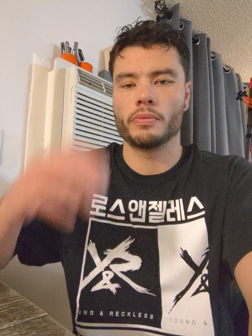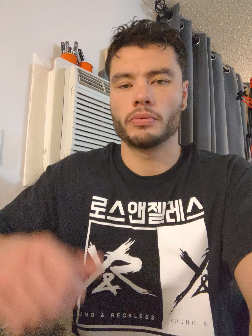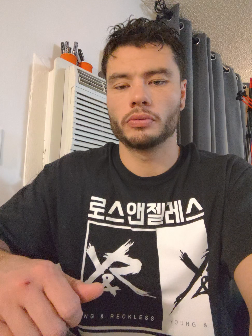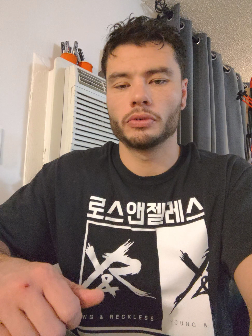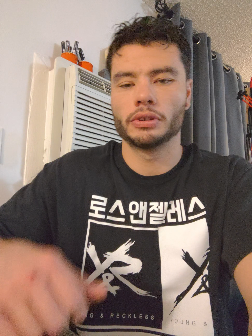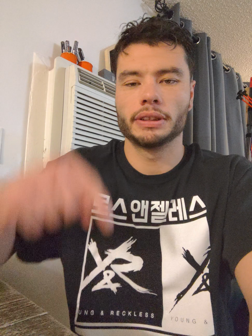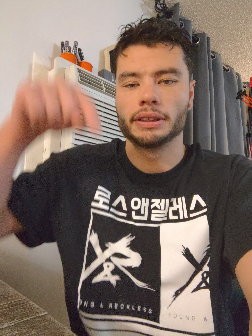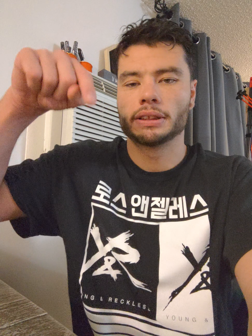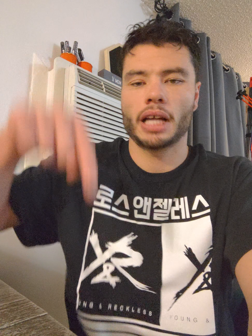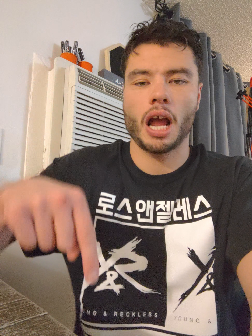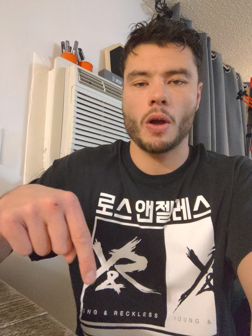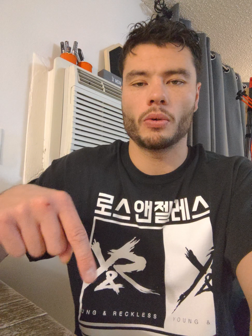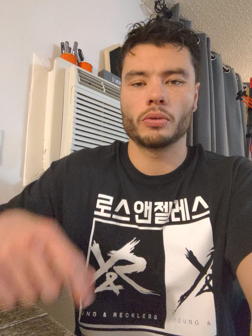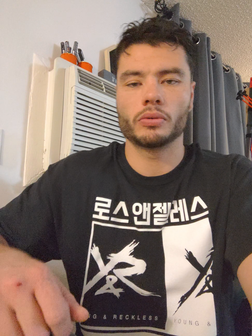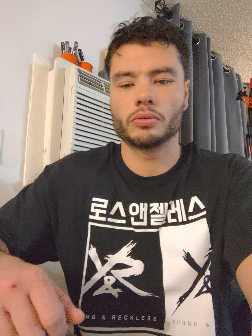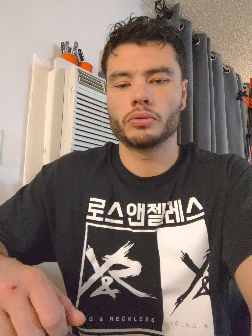down